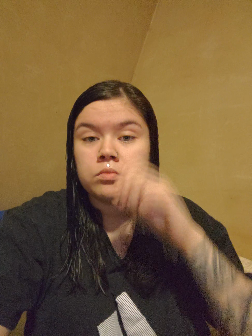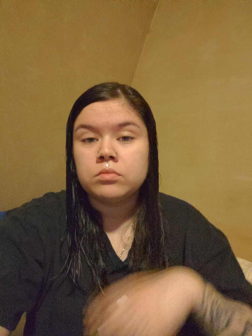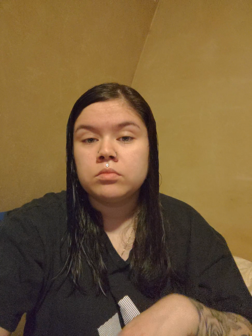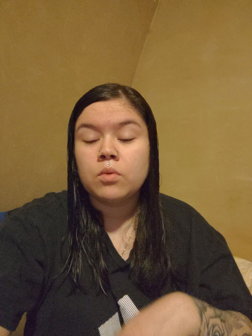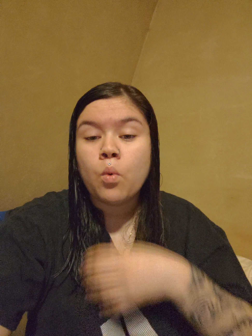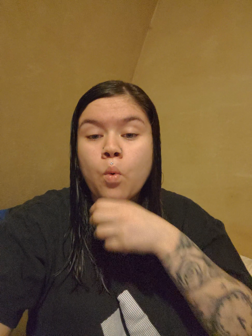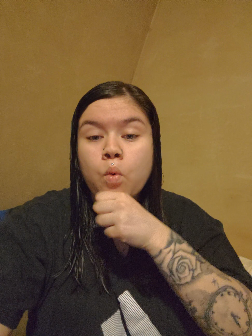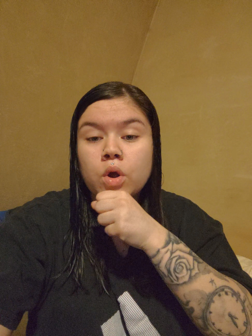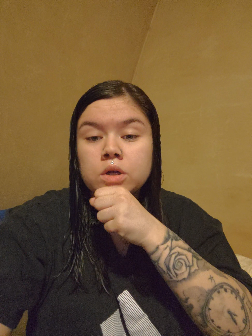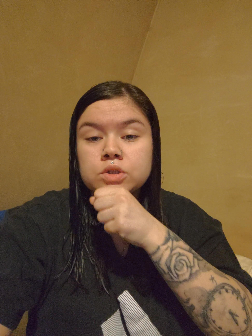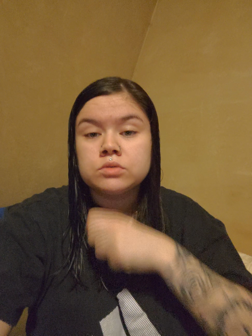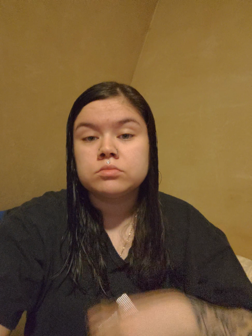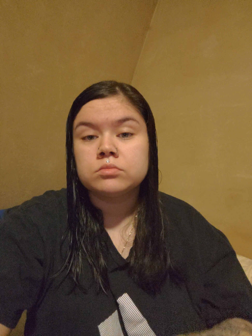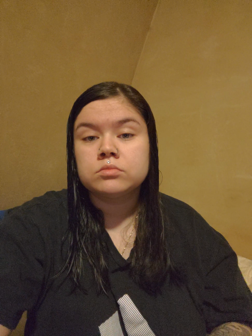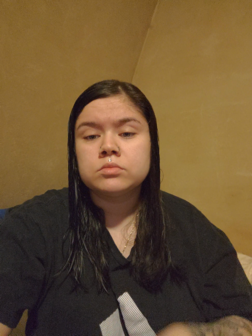orange